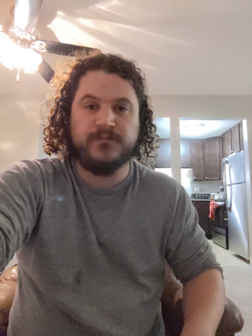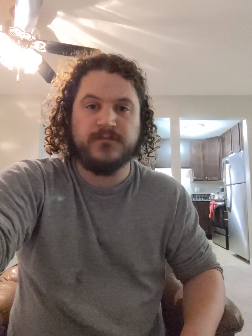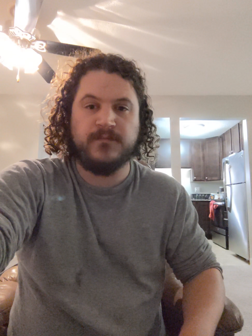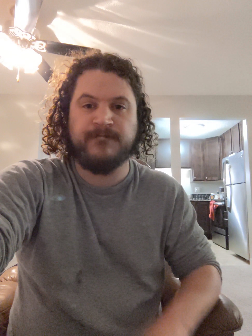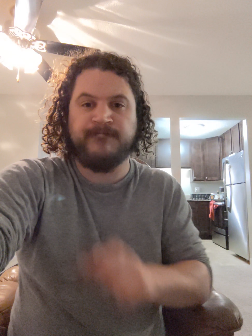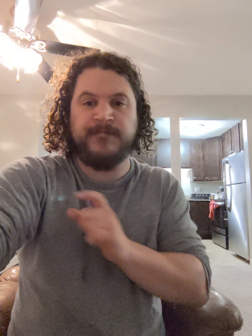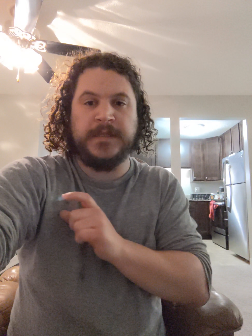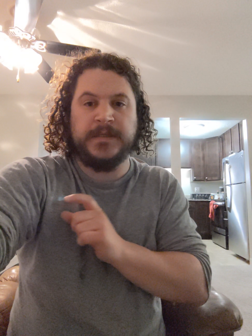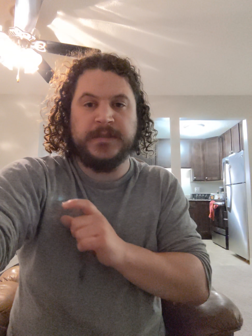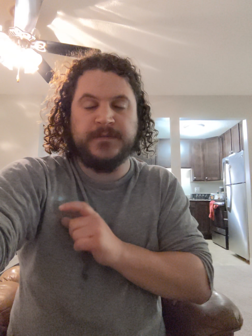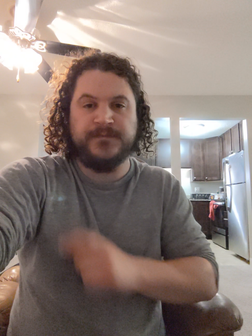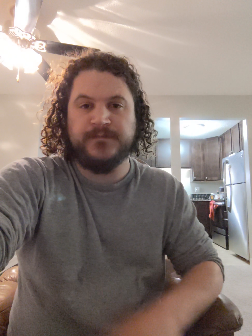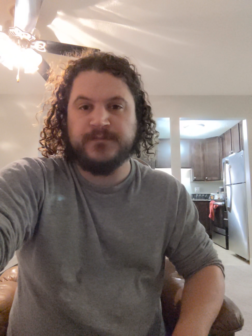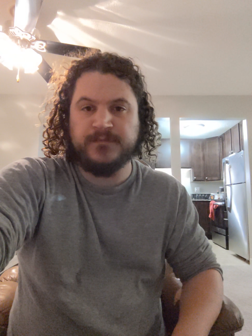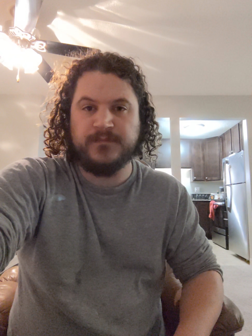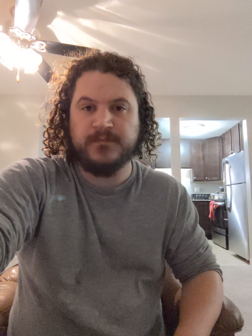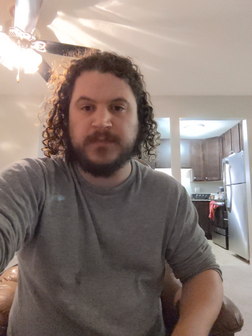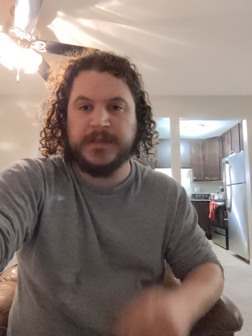police